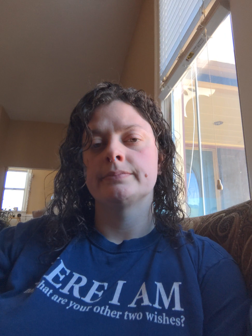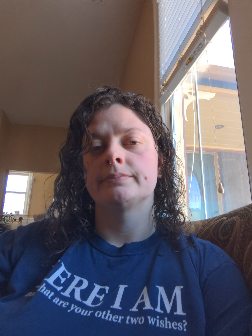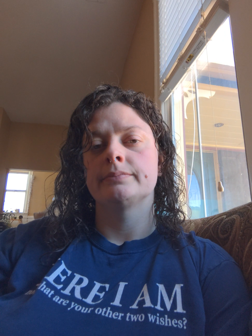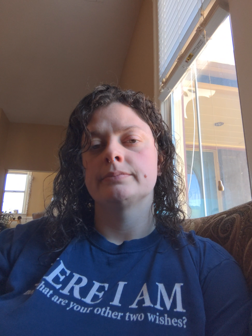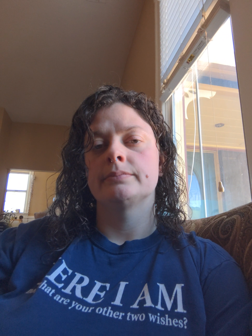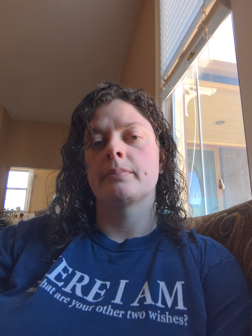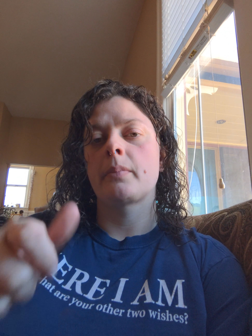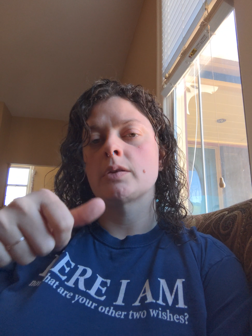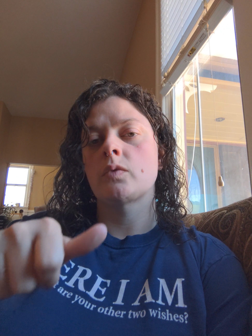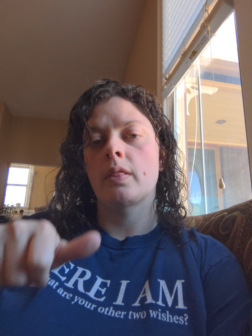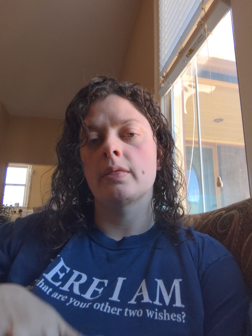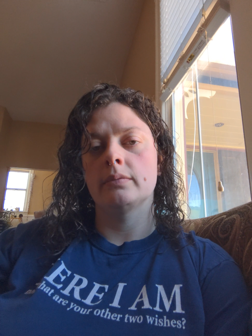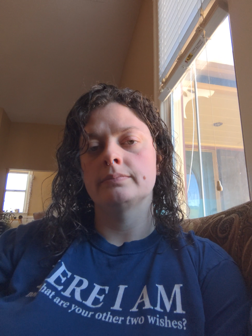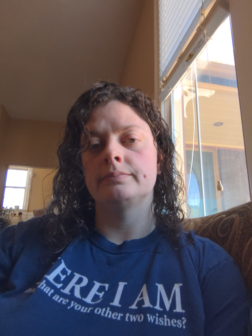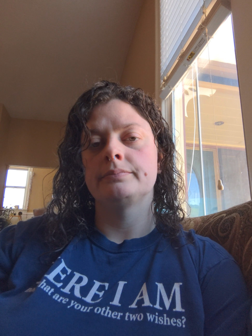puzzle